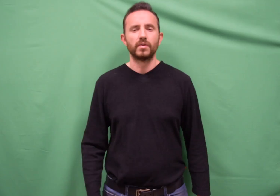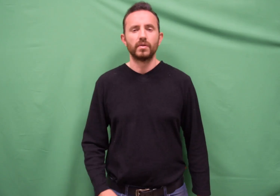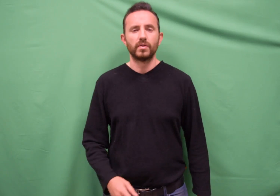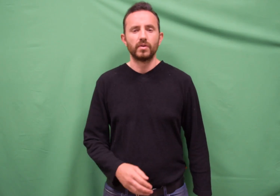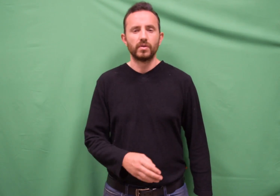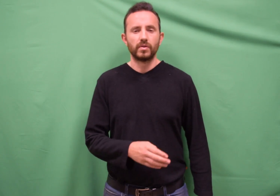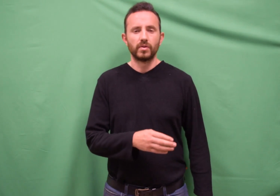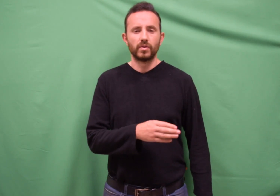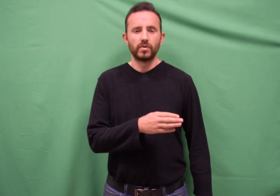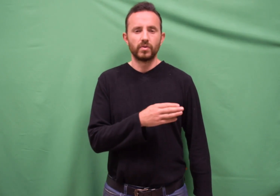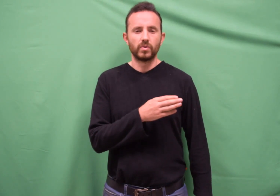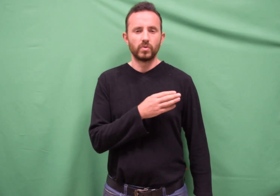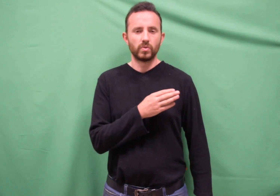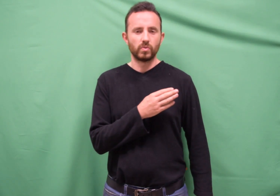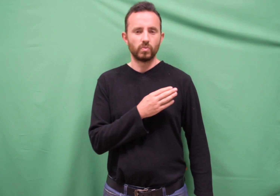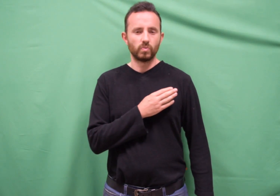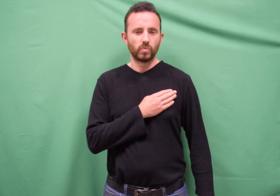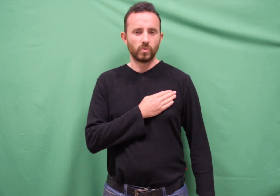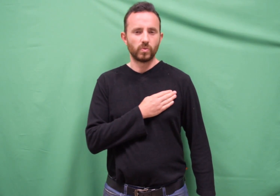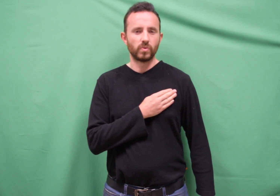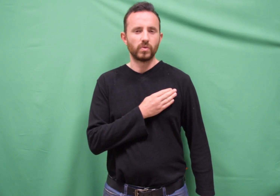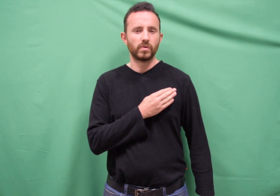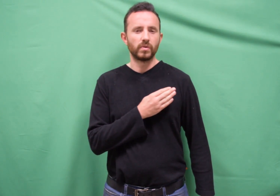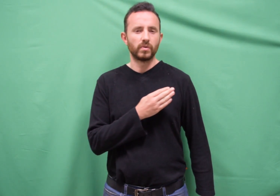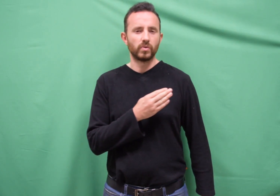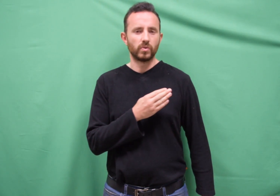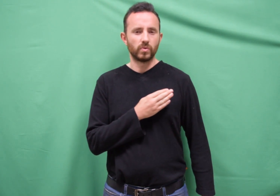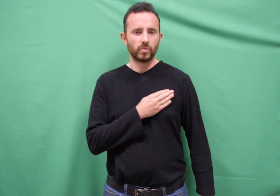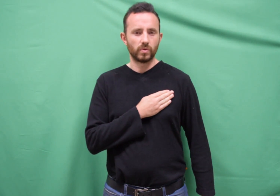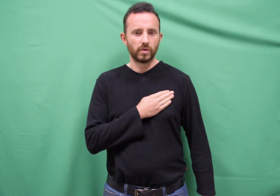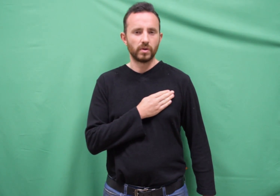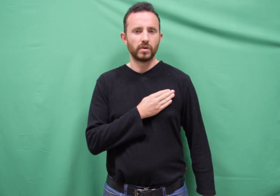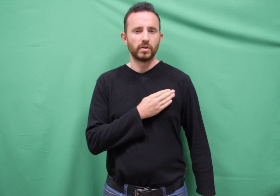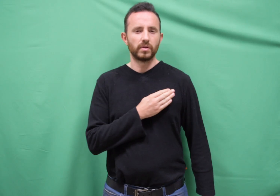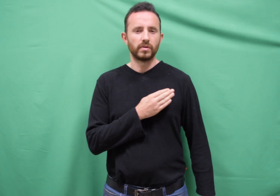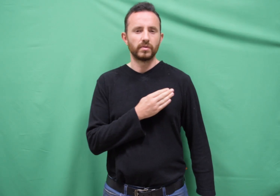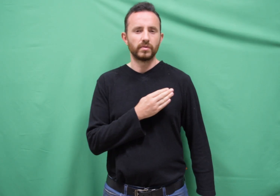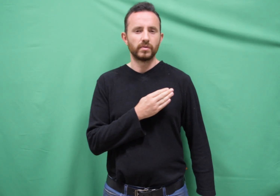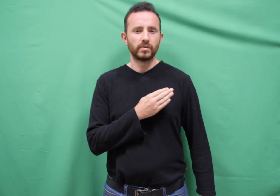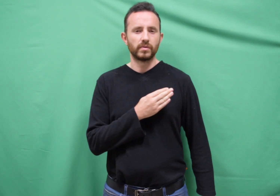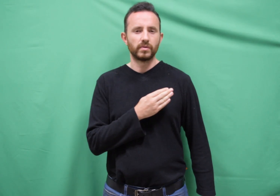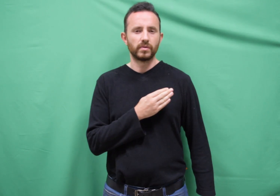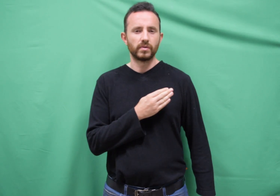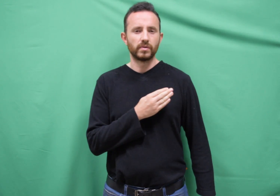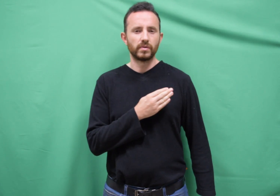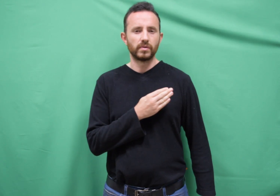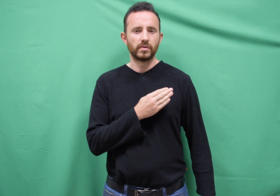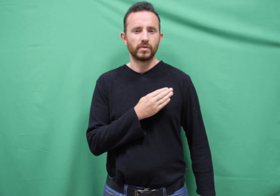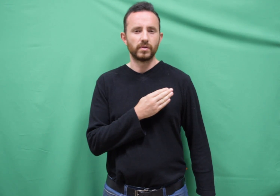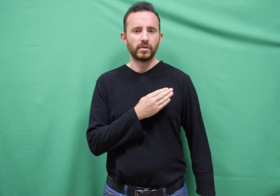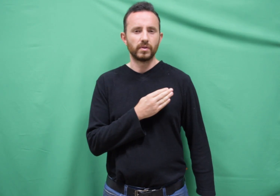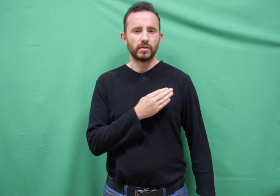bueno